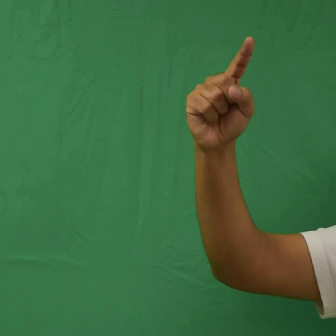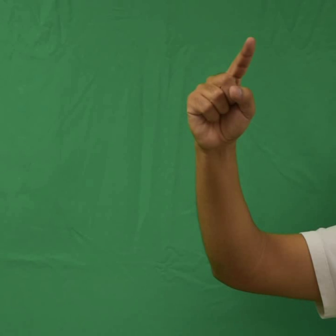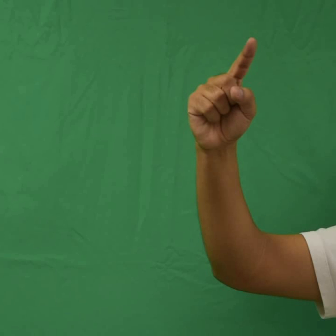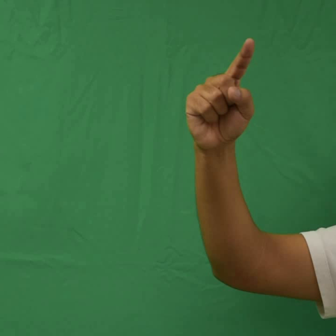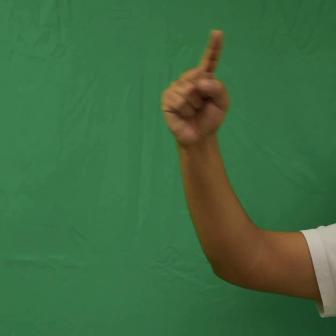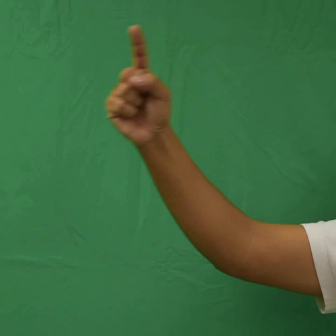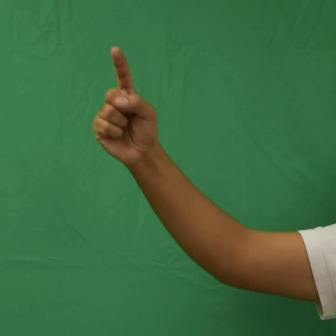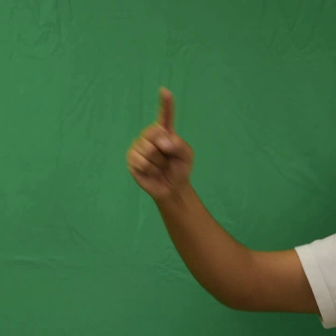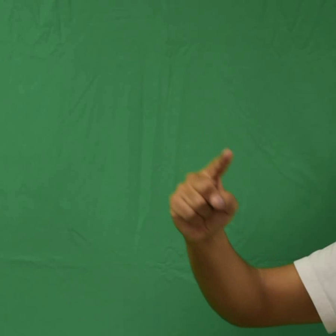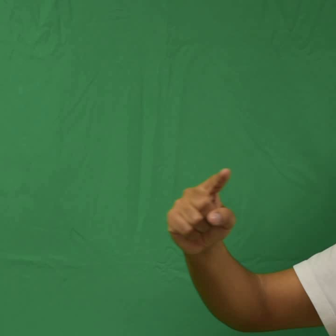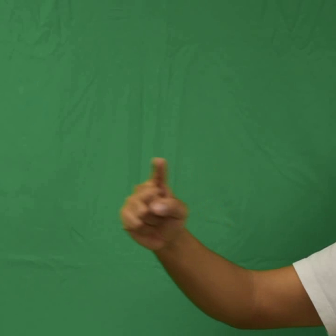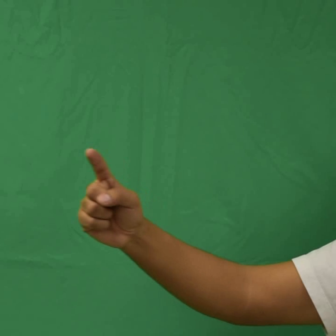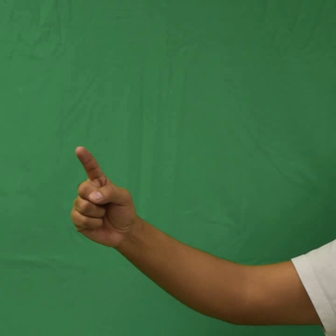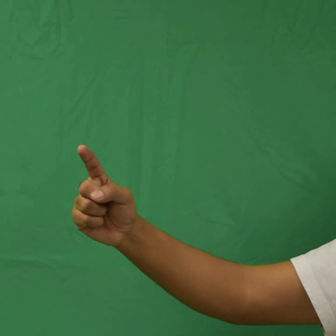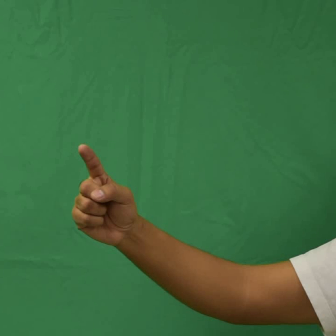Z